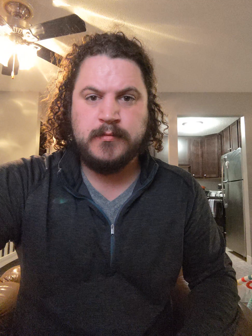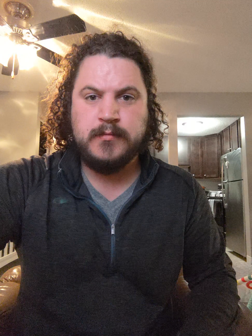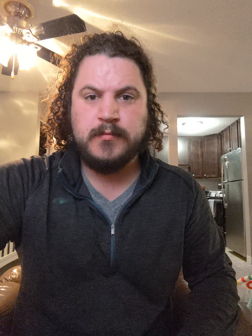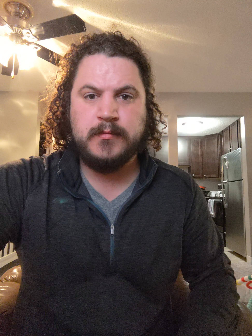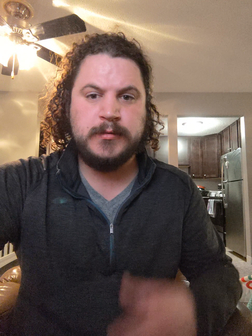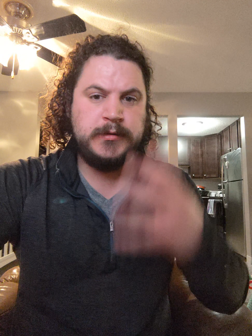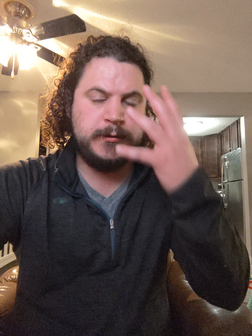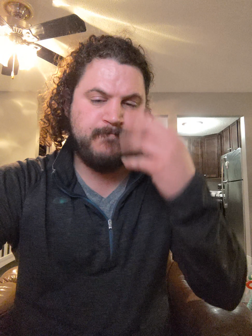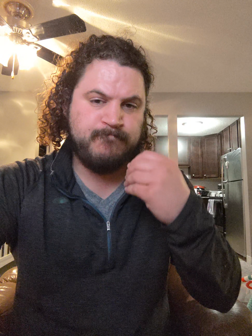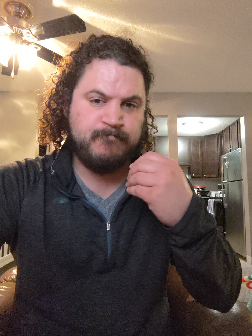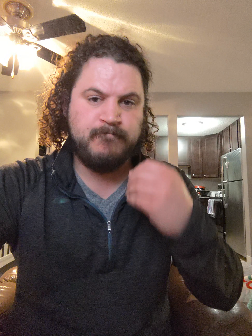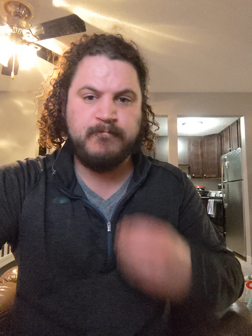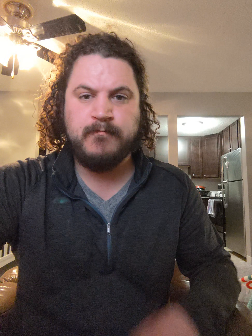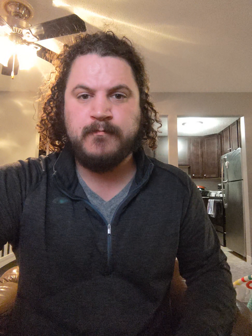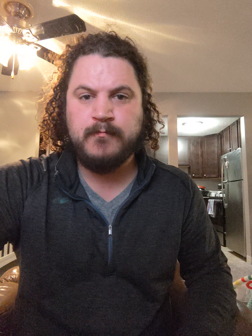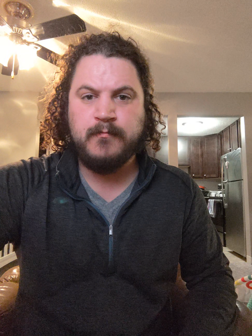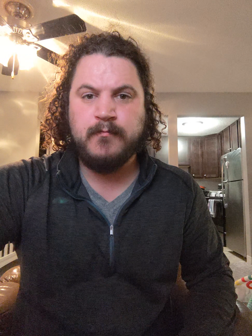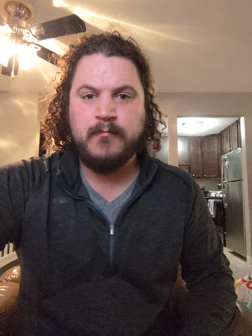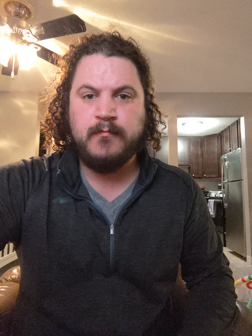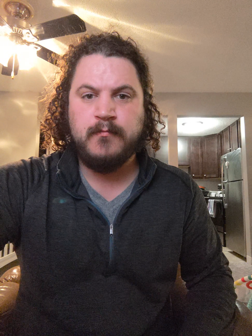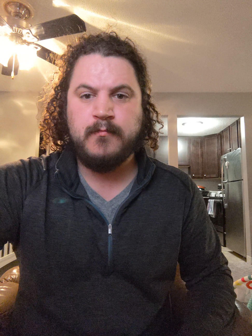sleep